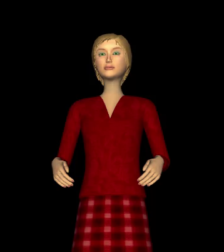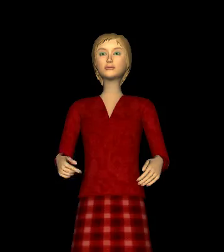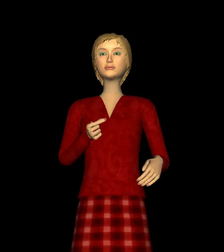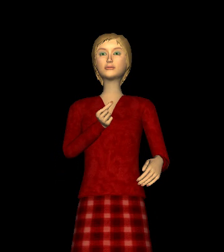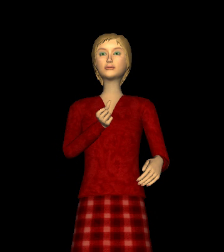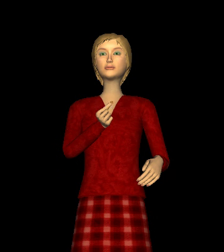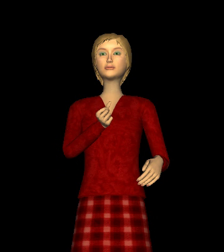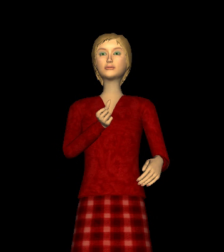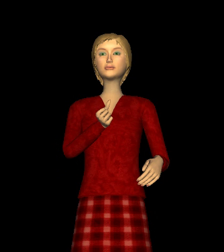مال